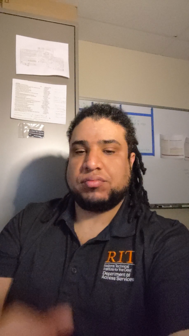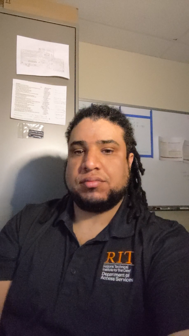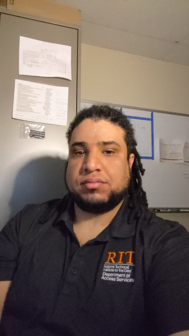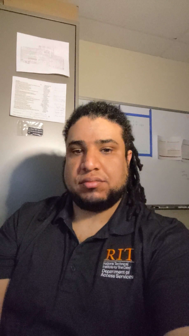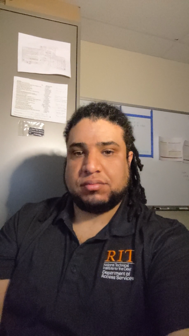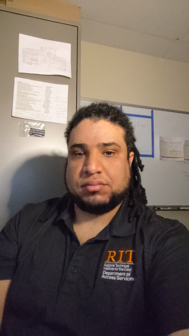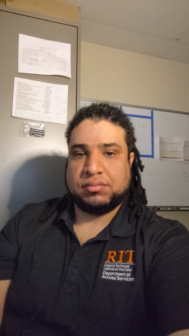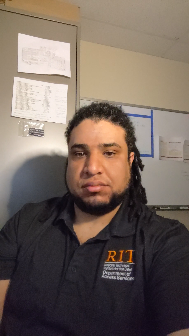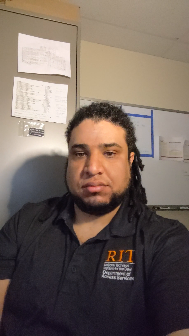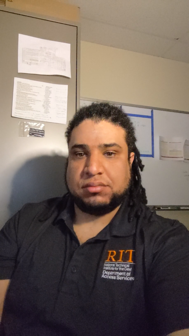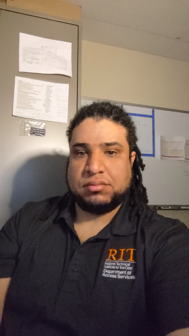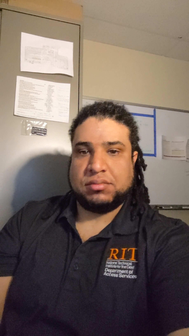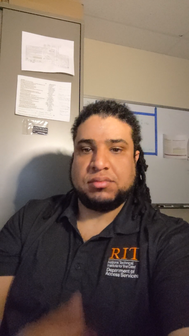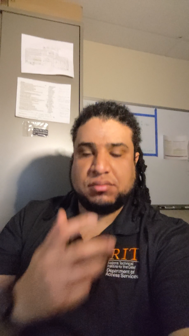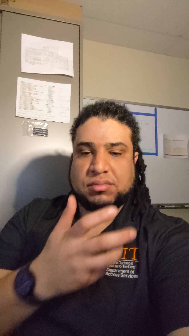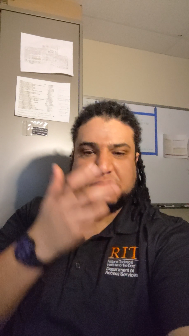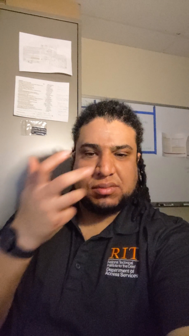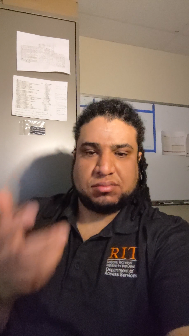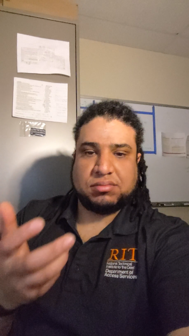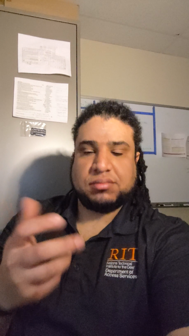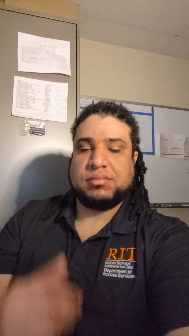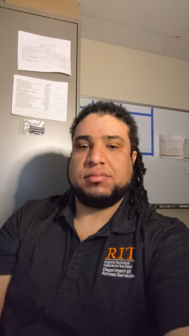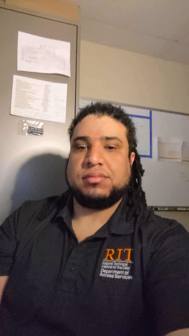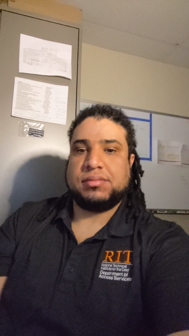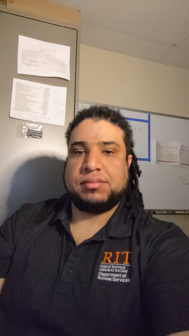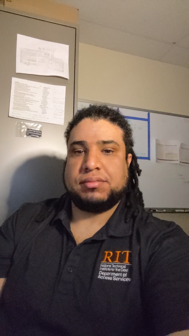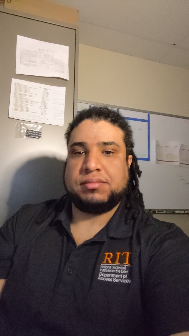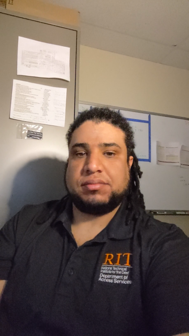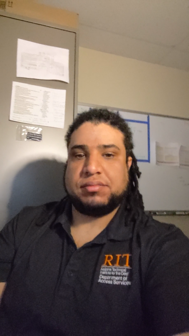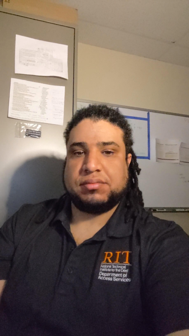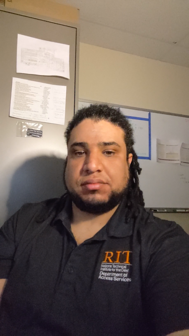a lot